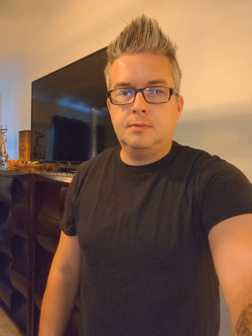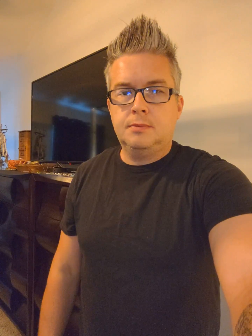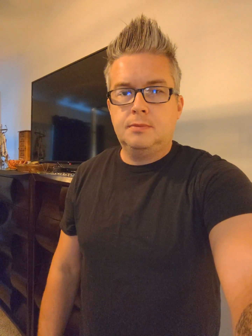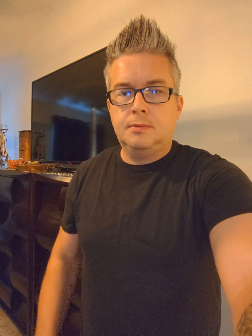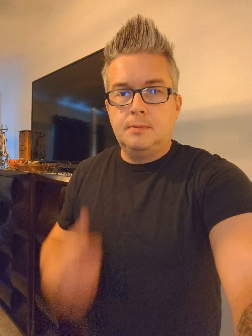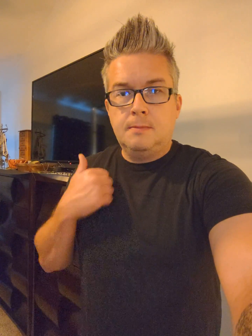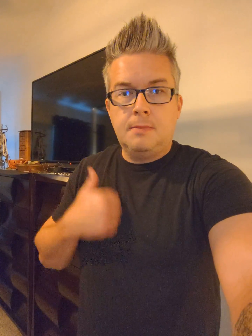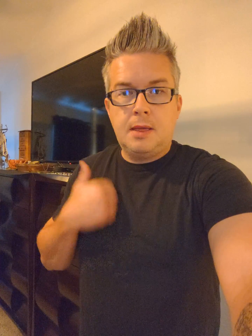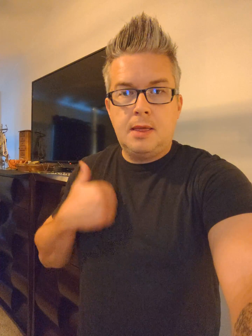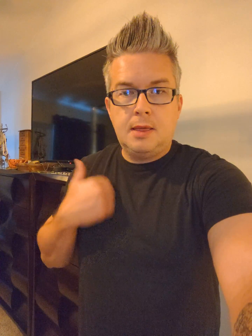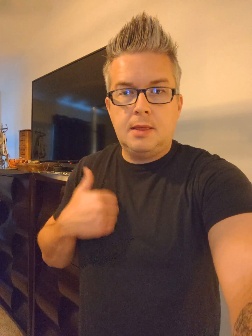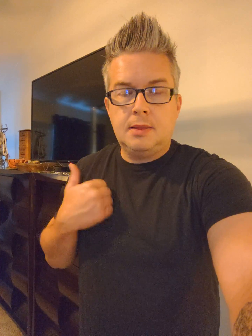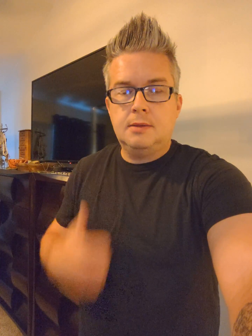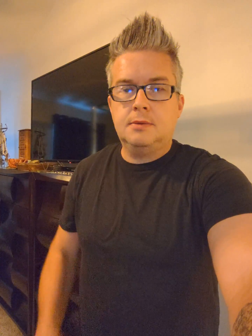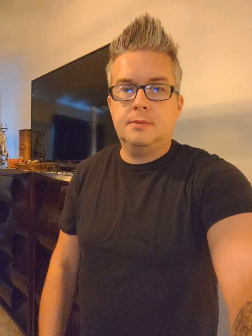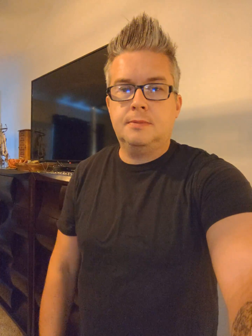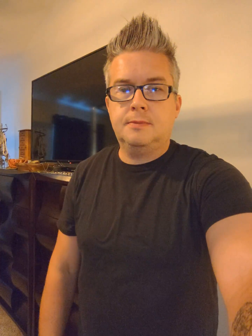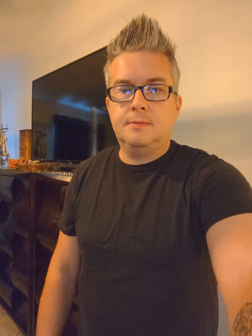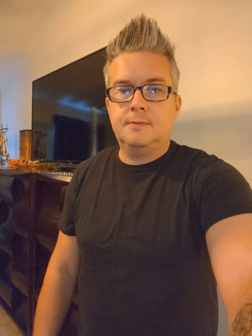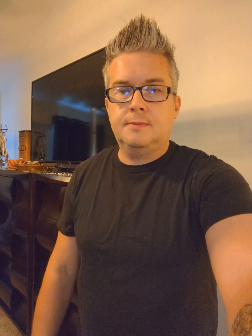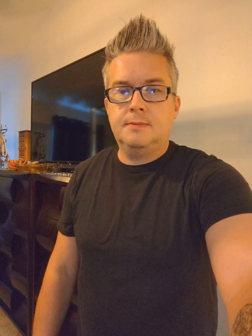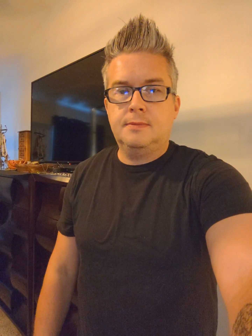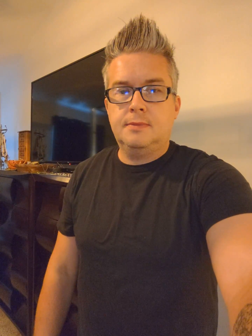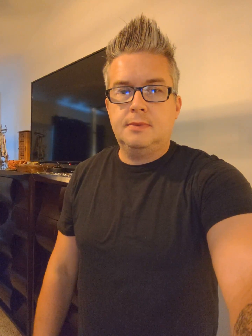bathtub